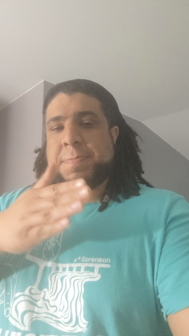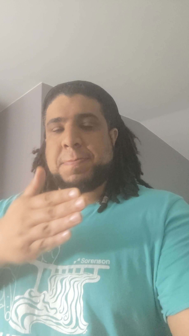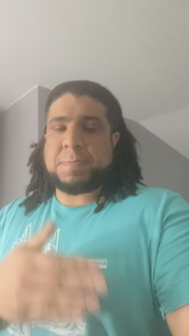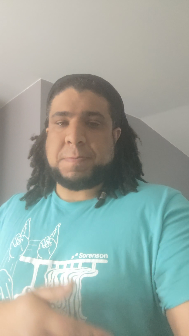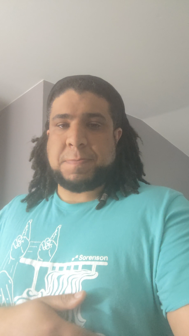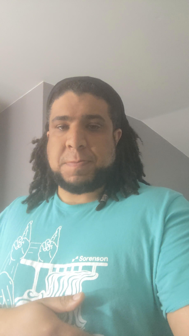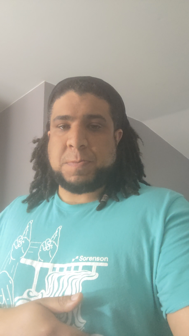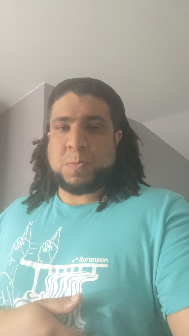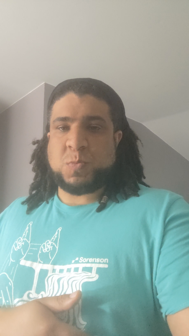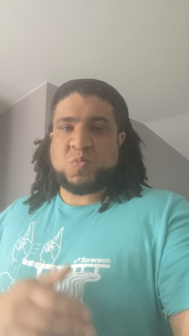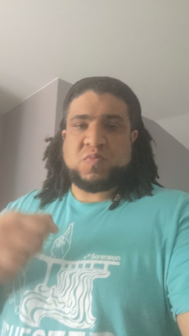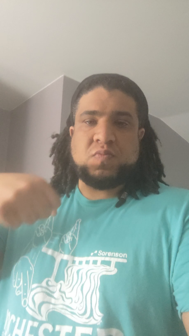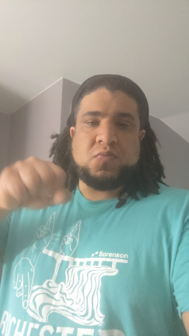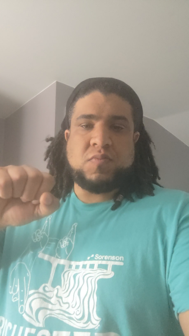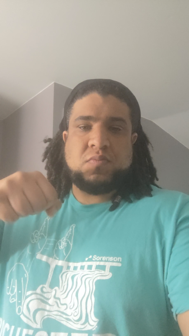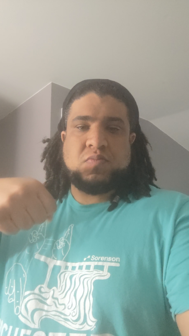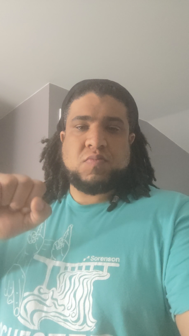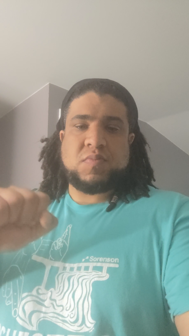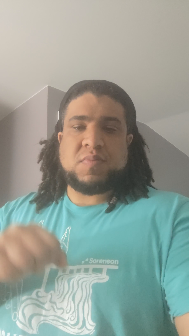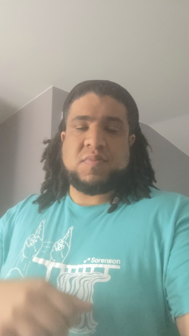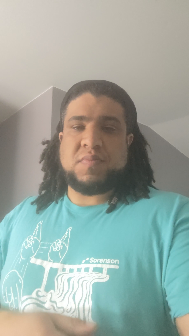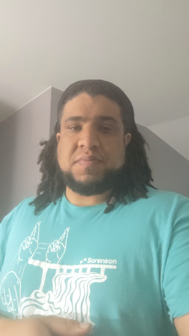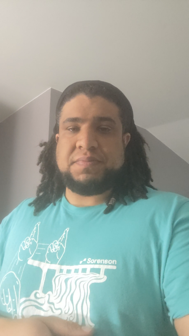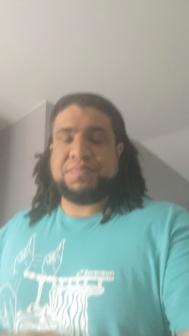motorcycle